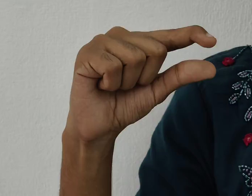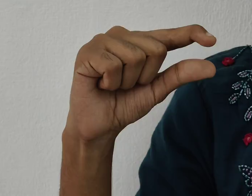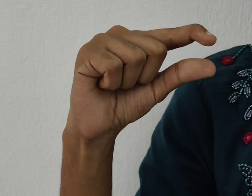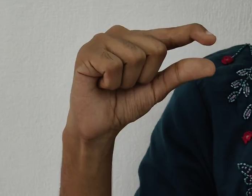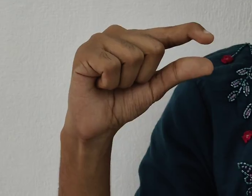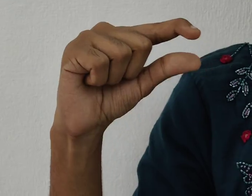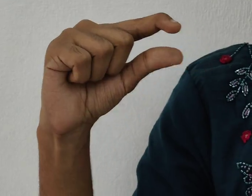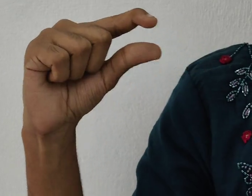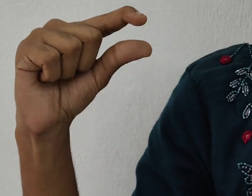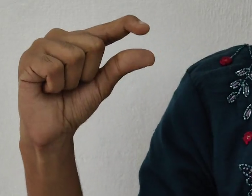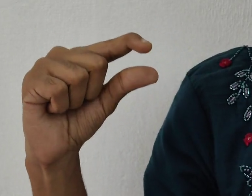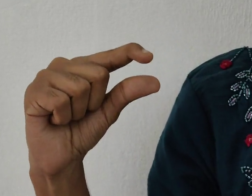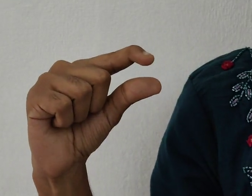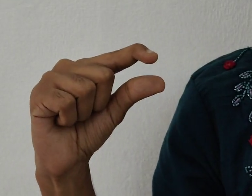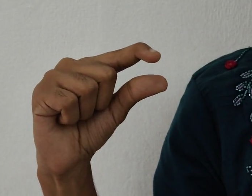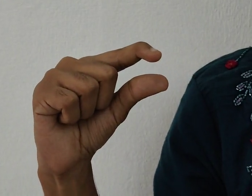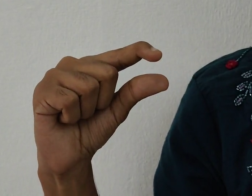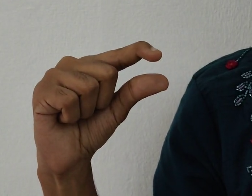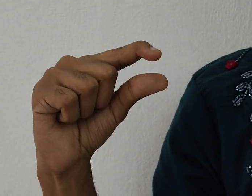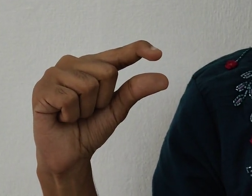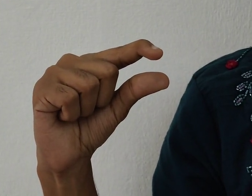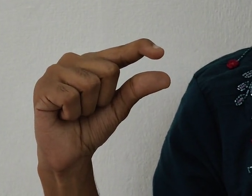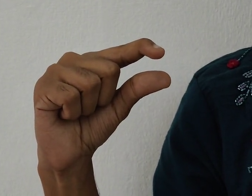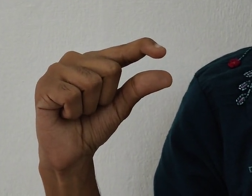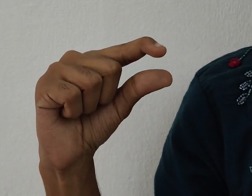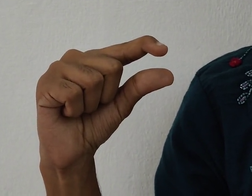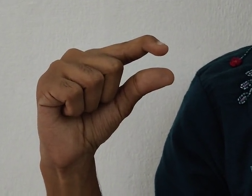ഊ